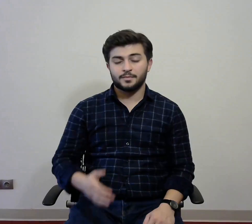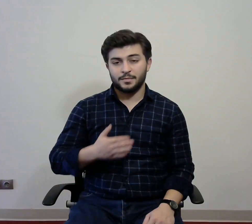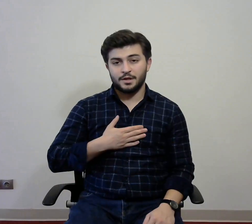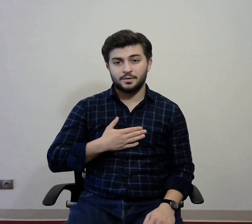mən